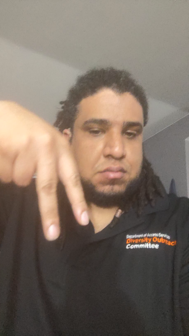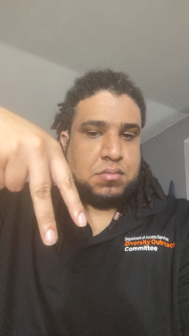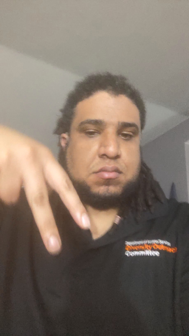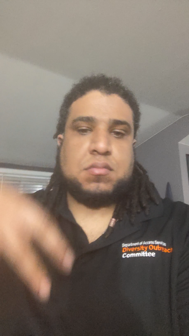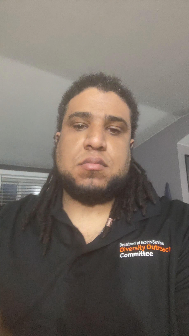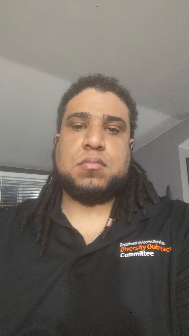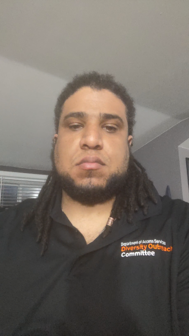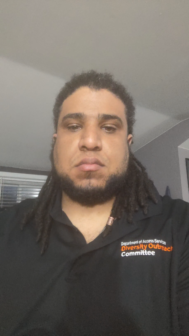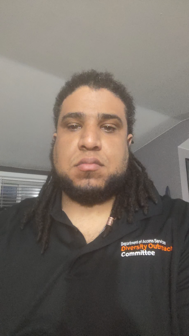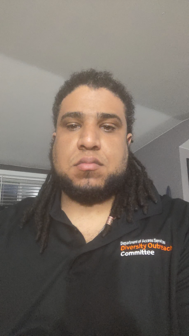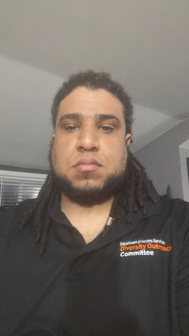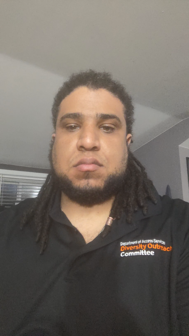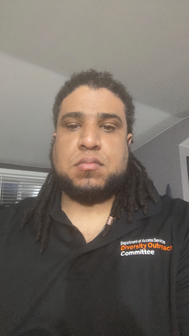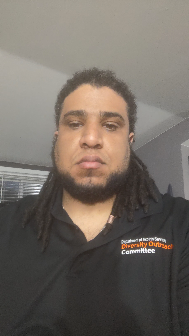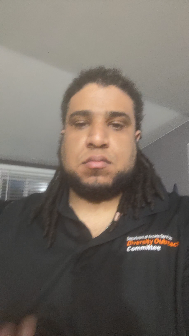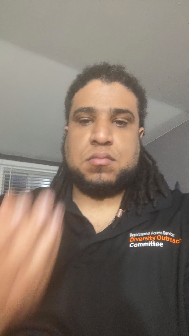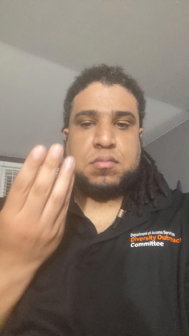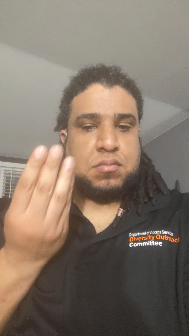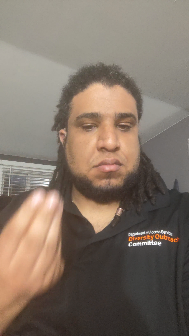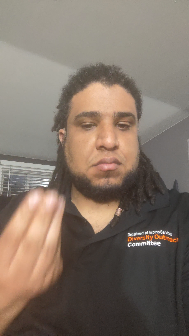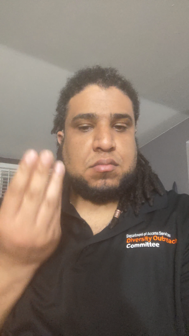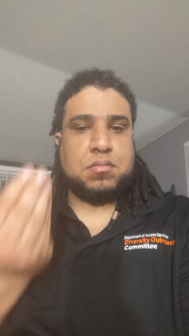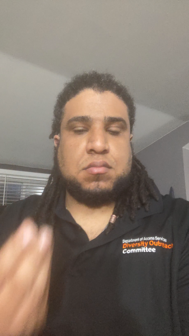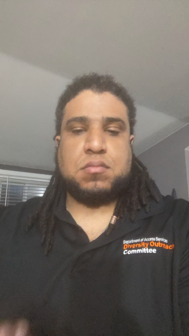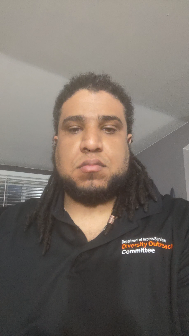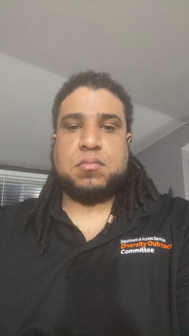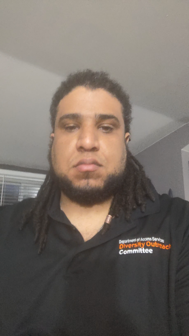gentle